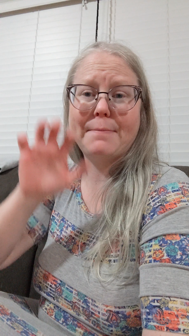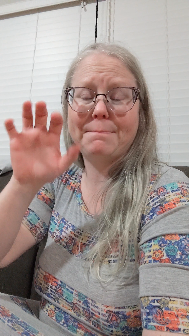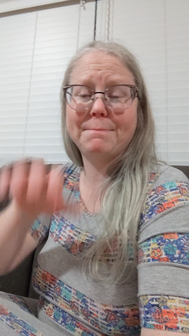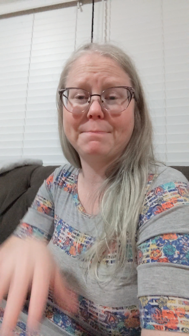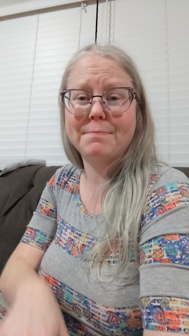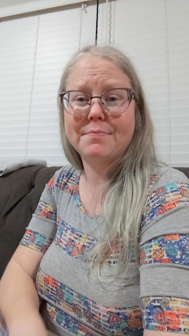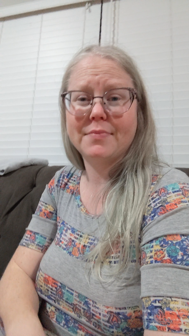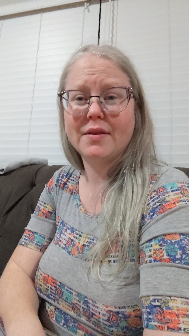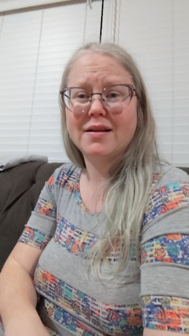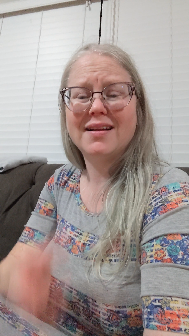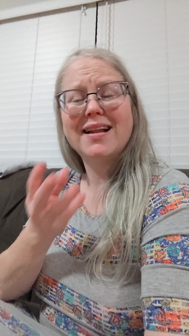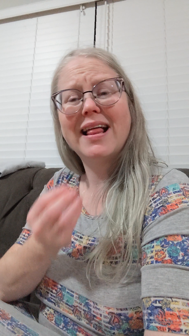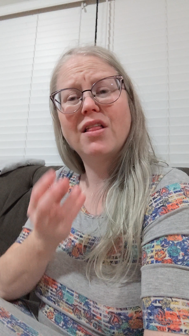gentle